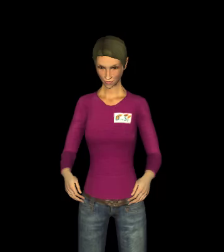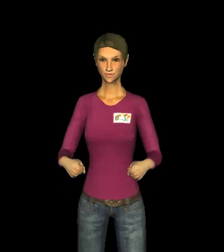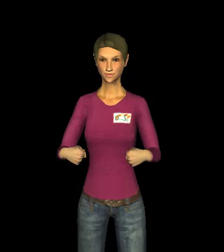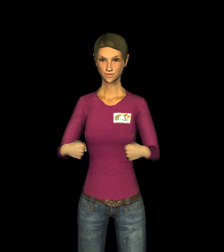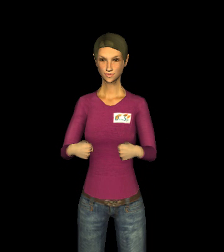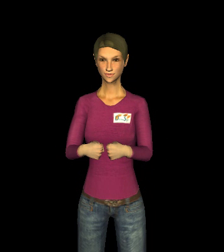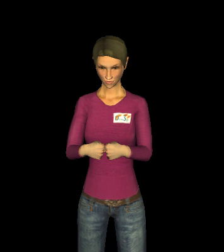حادث